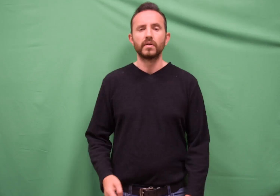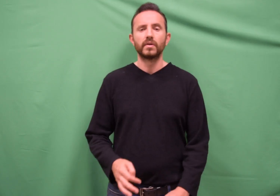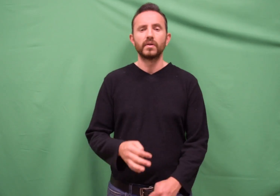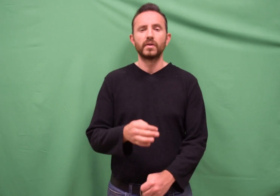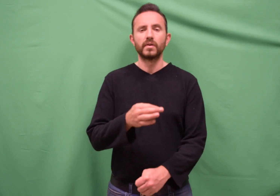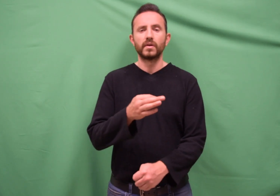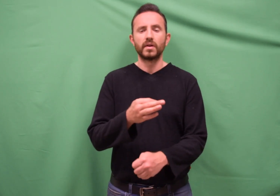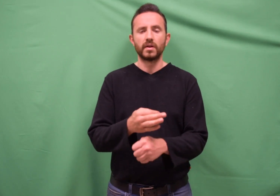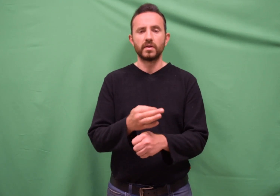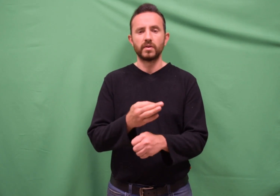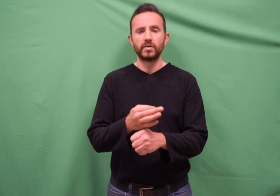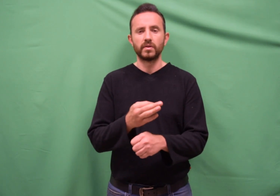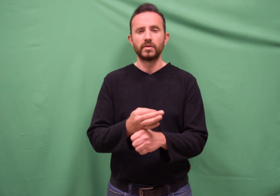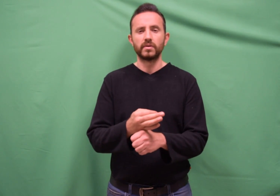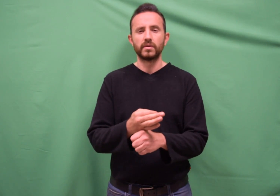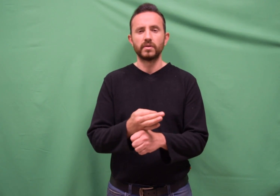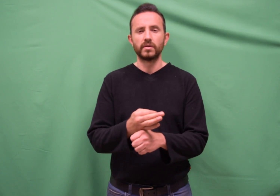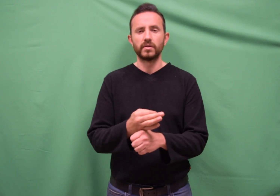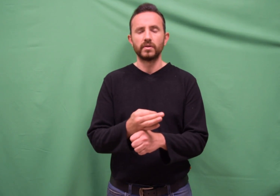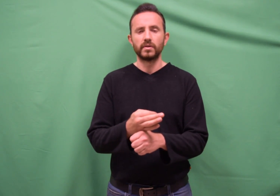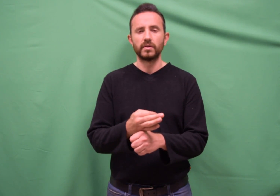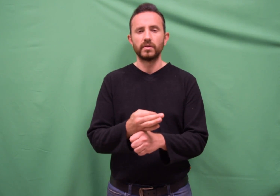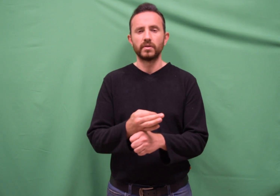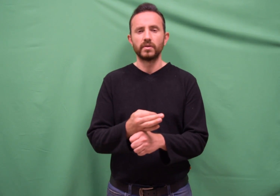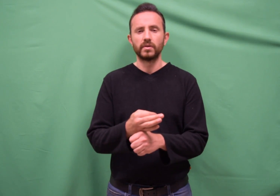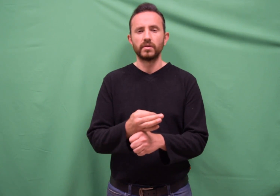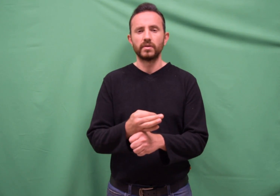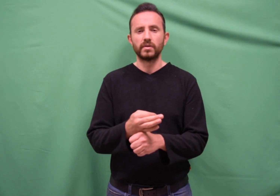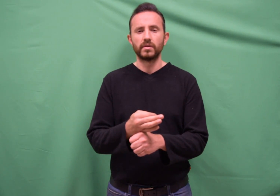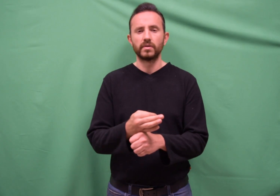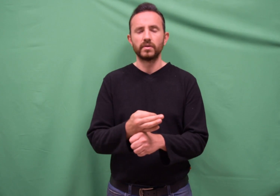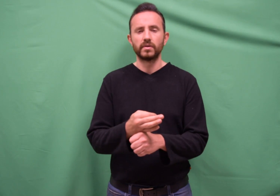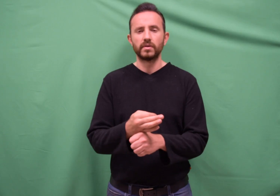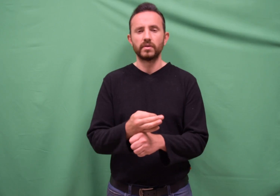ahora